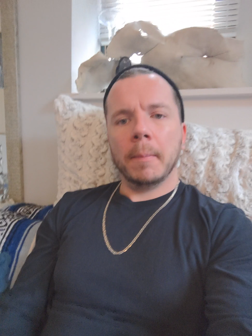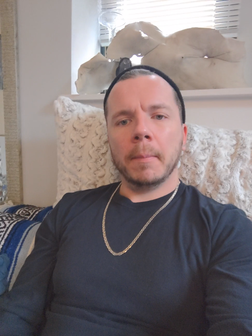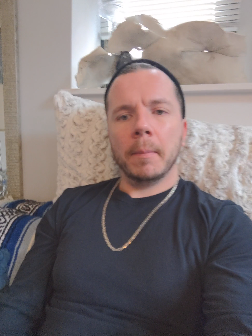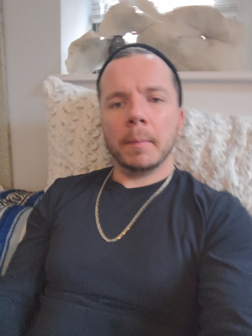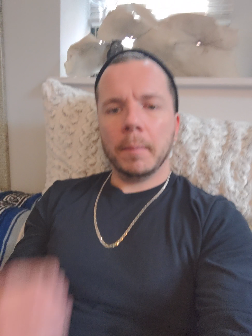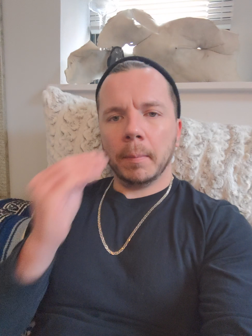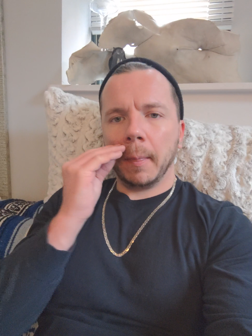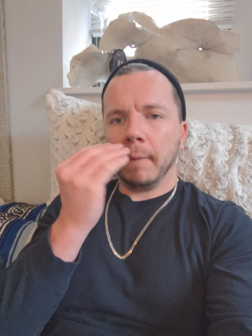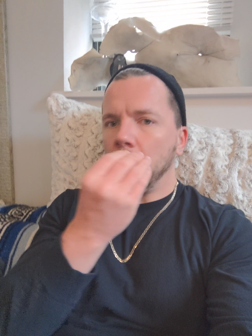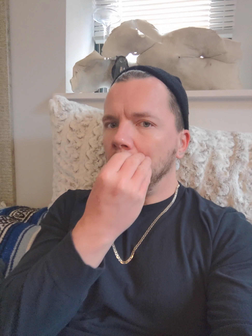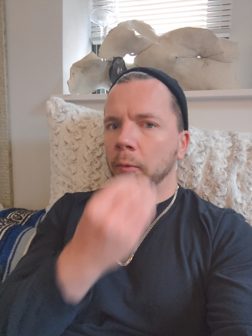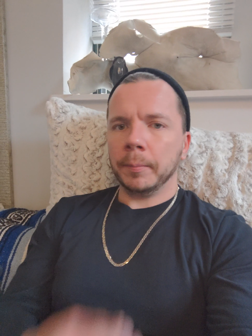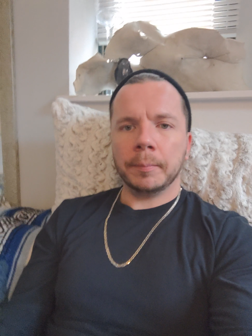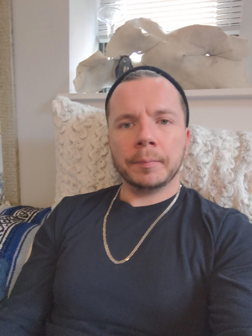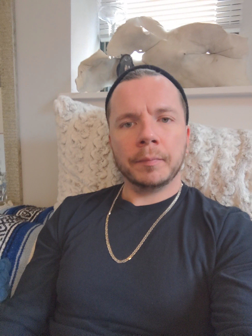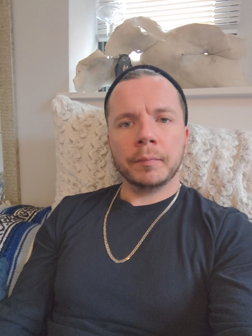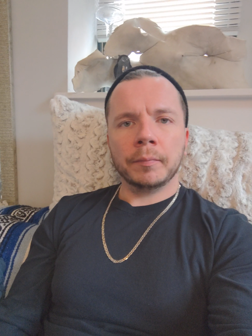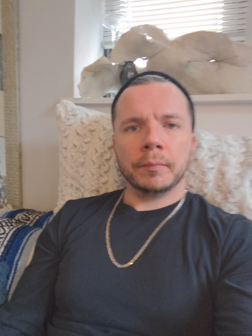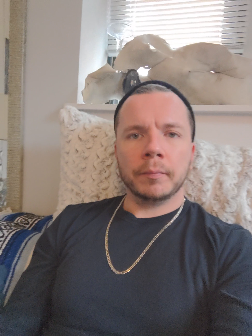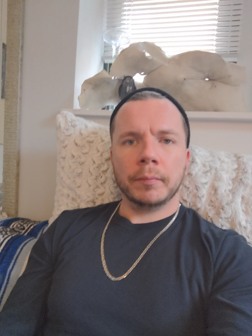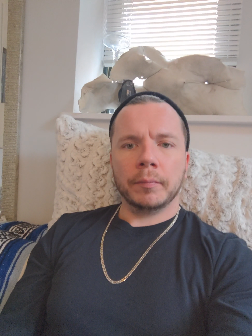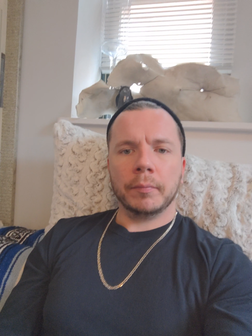flower